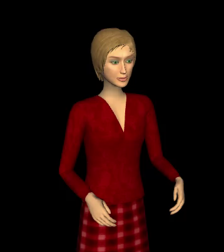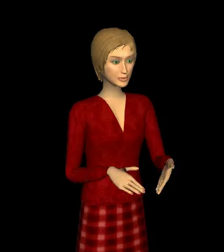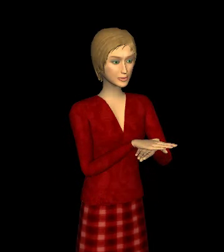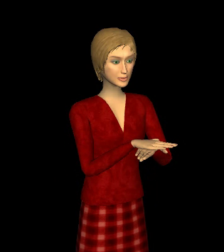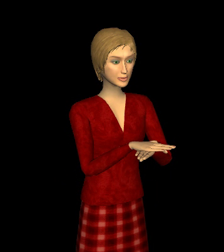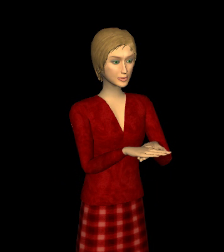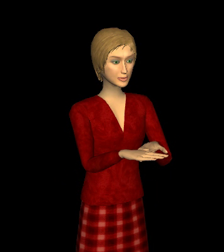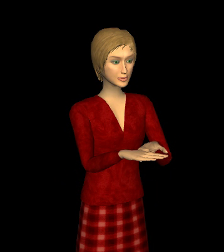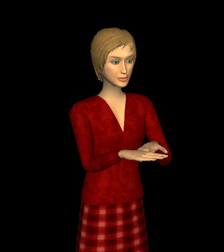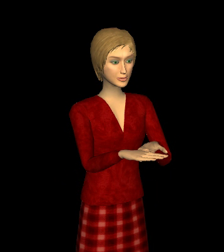ناعم